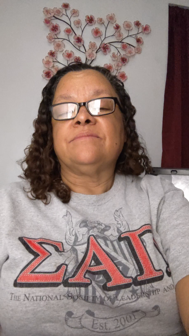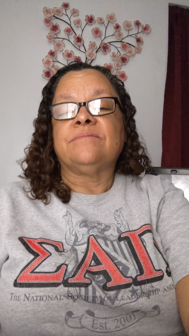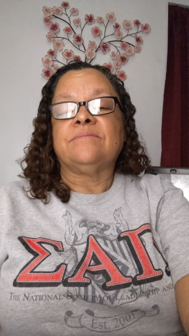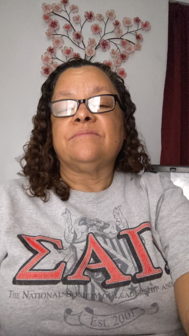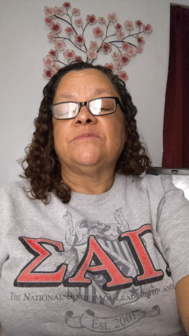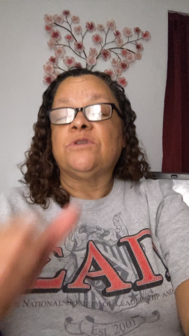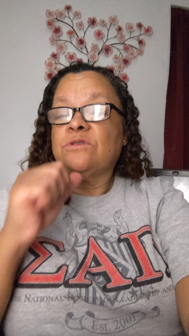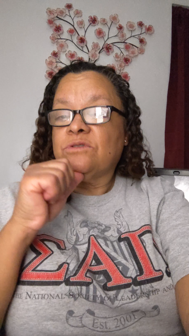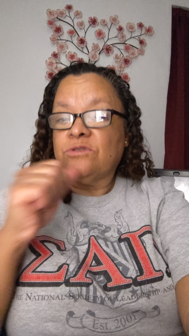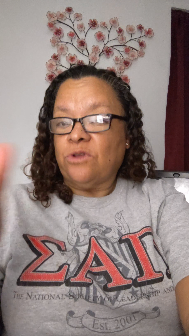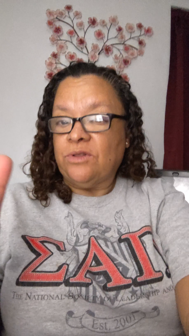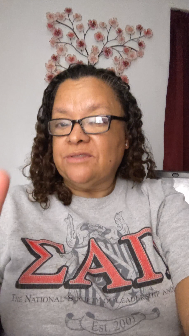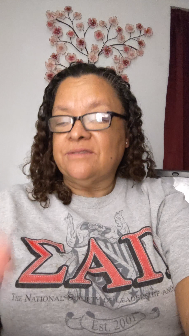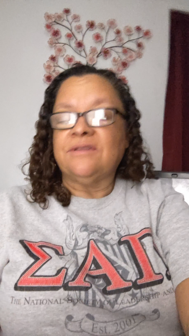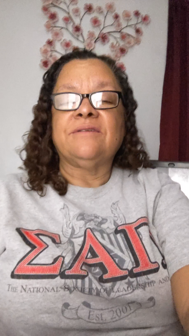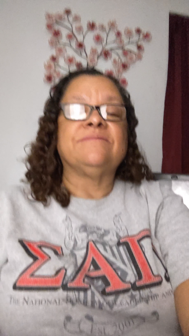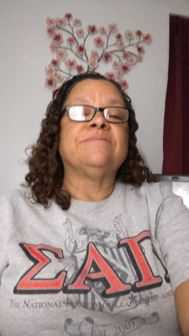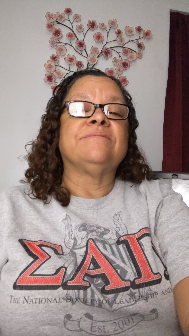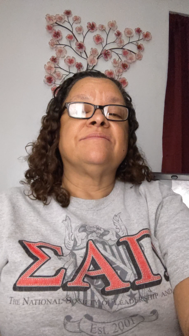don't